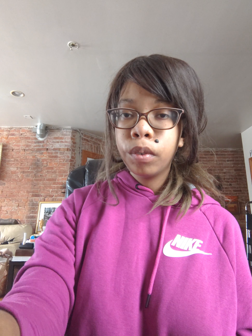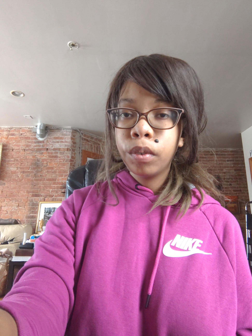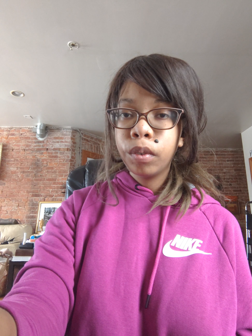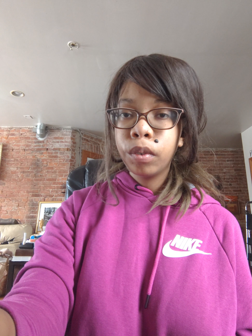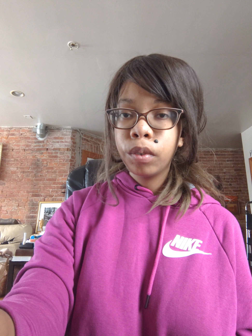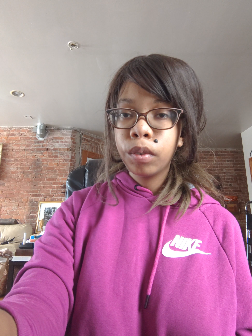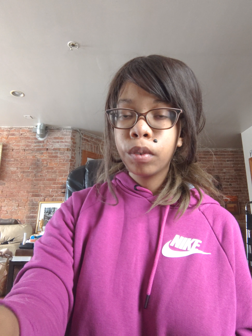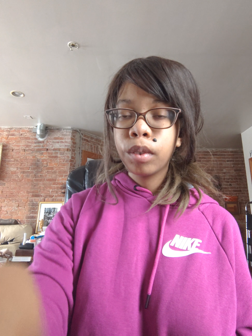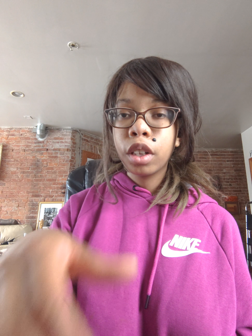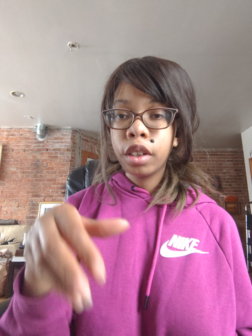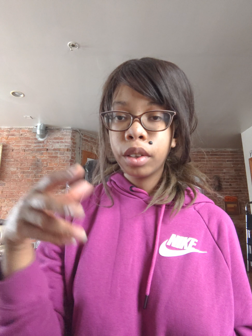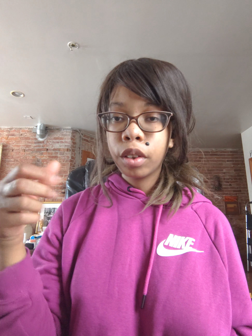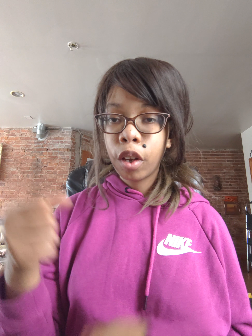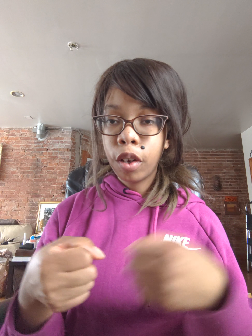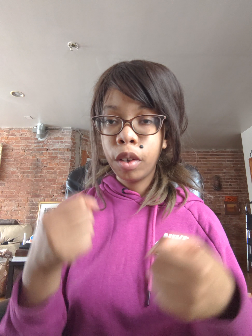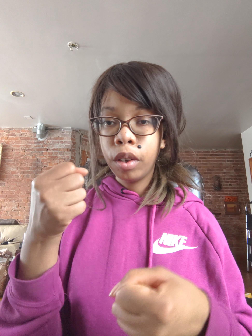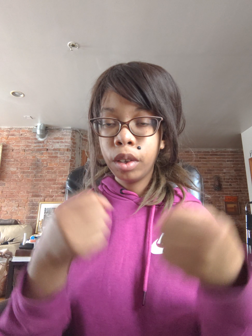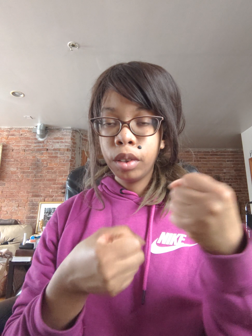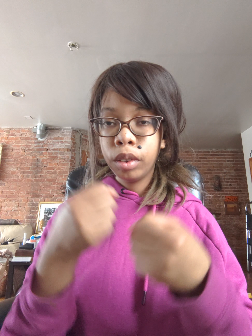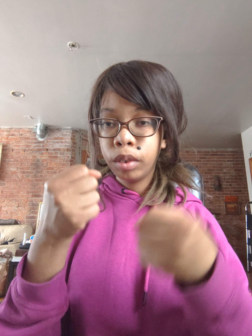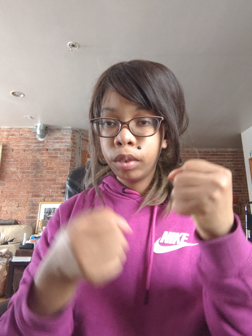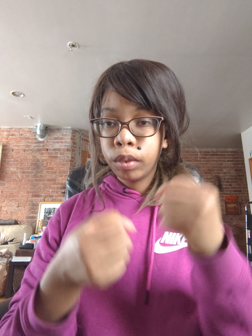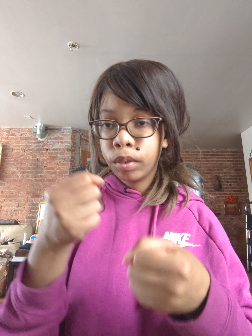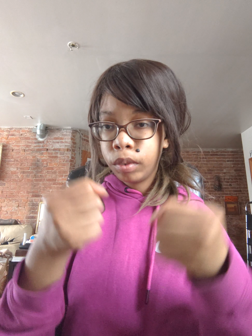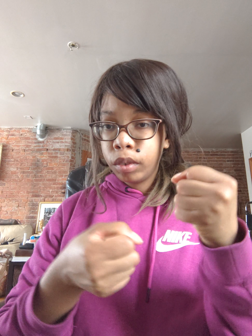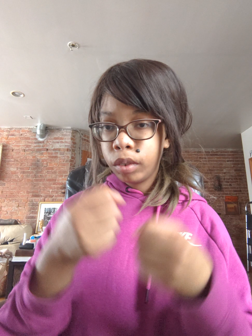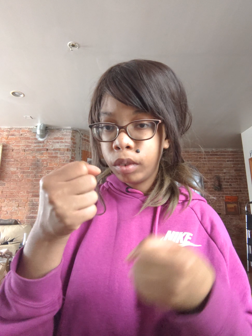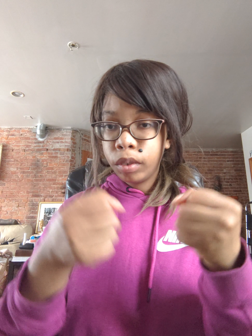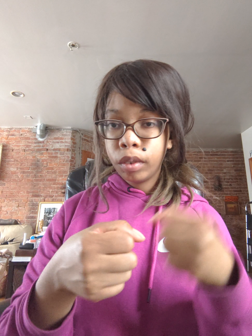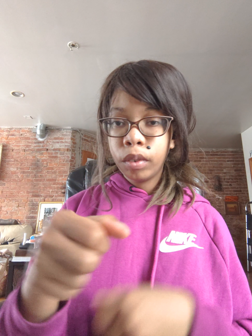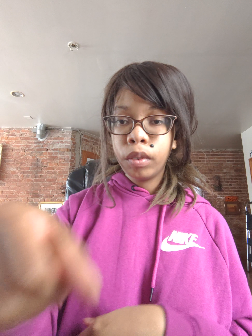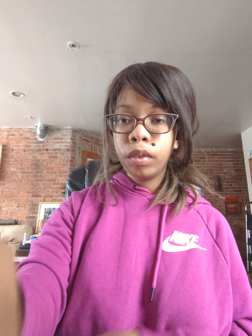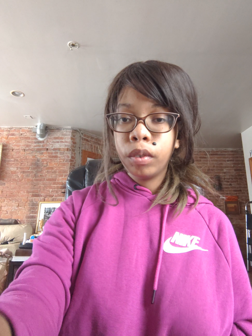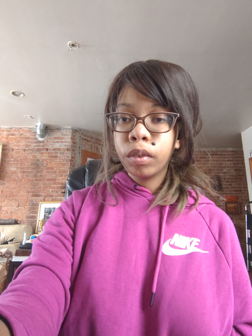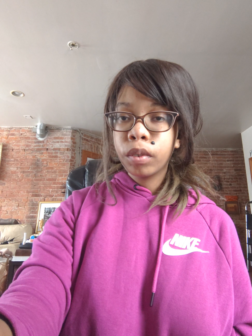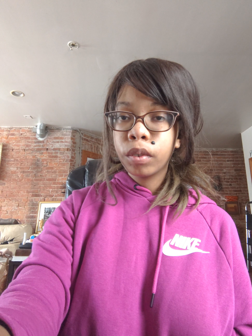car